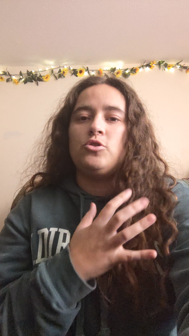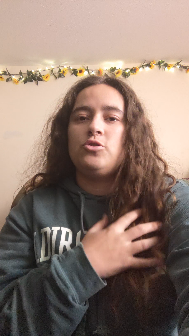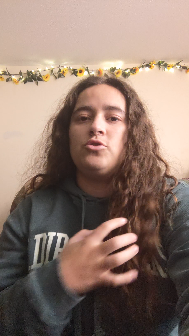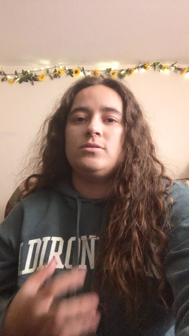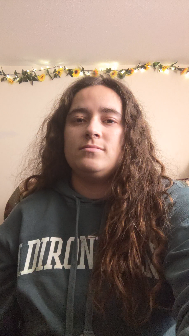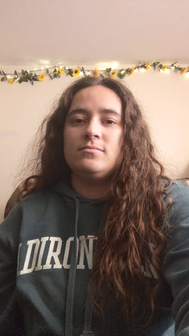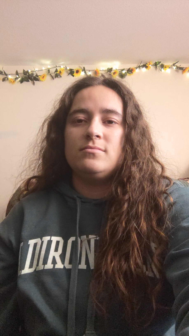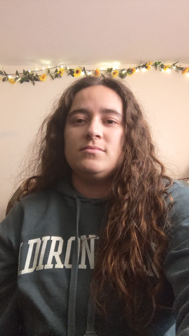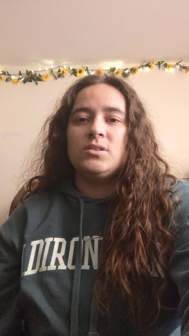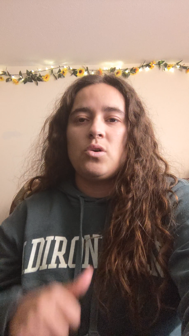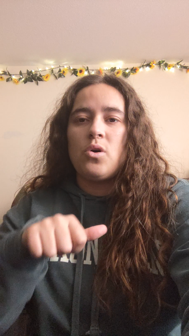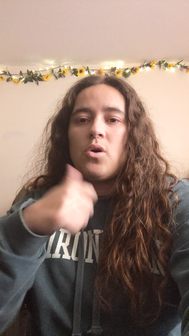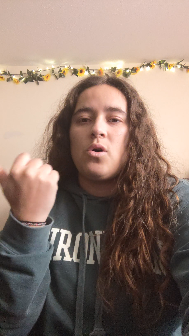other